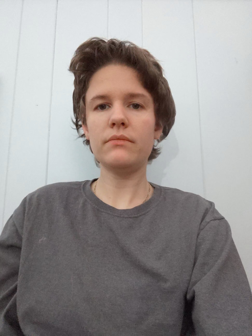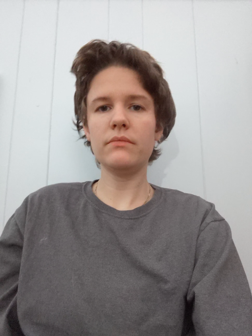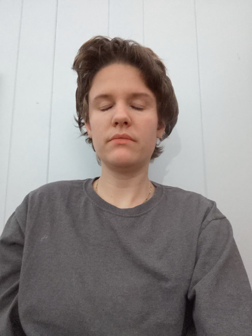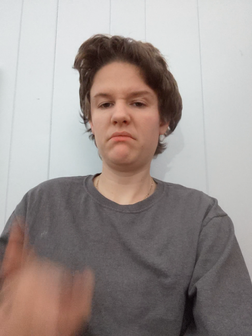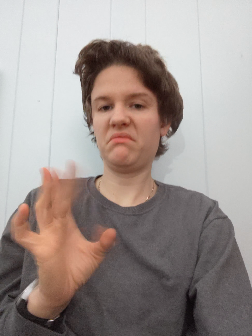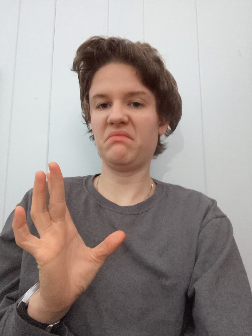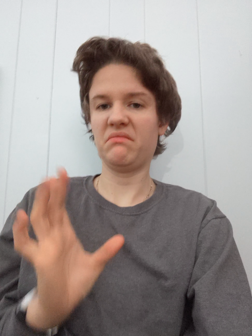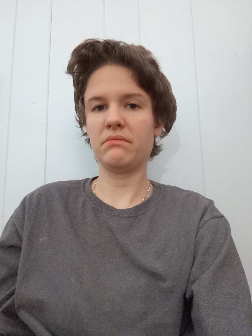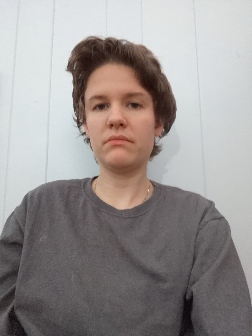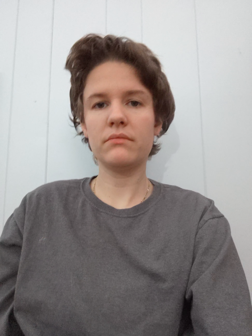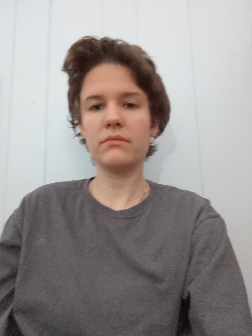yucky